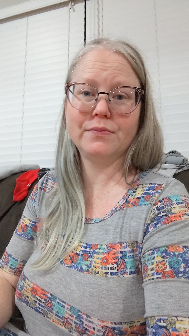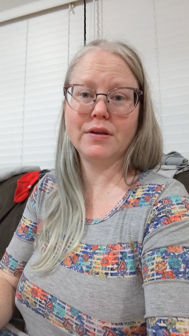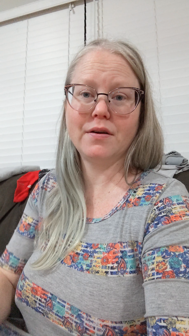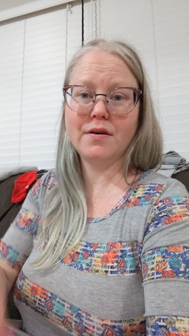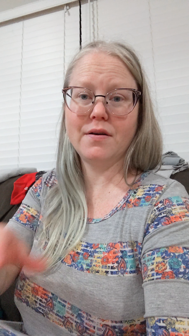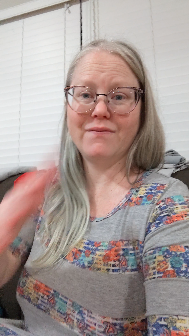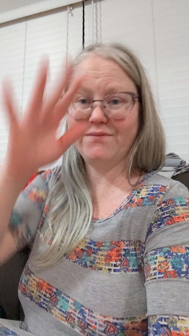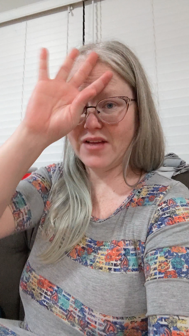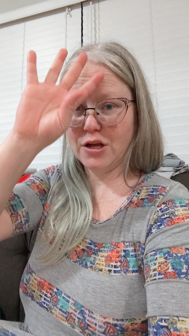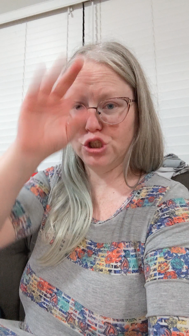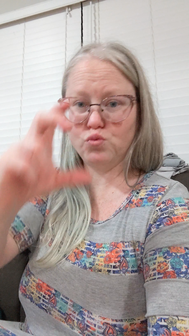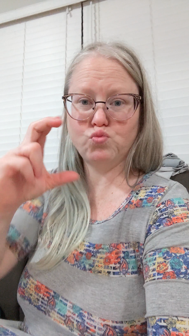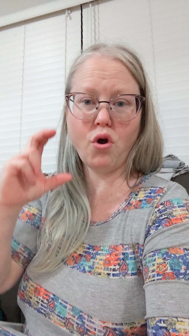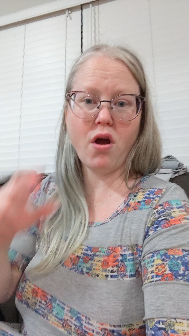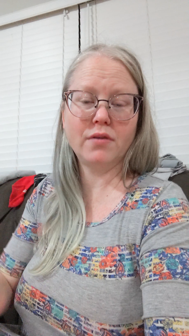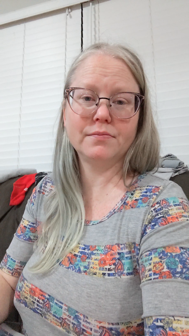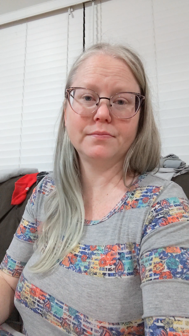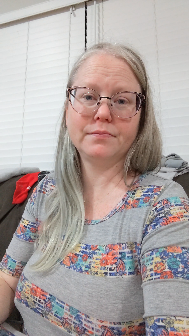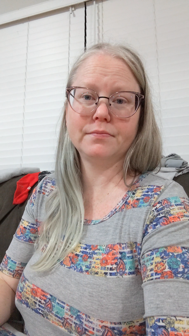fire truck